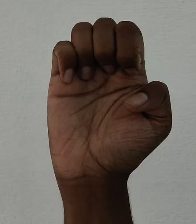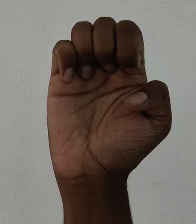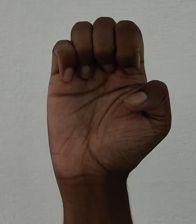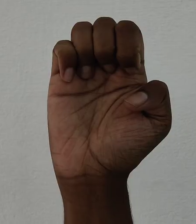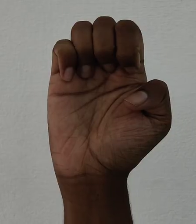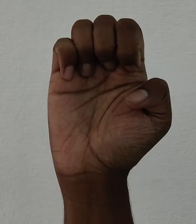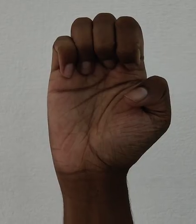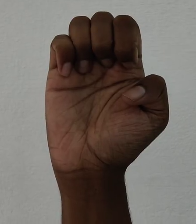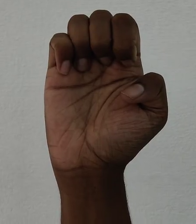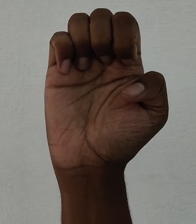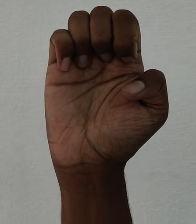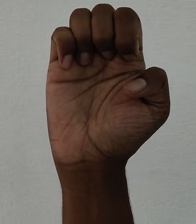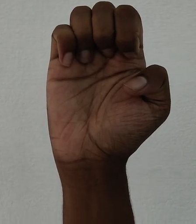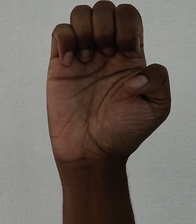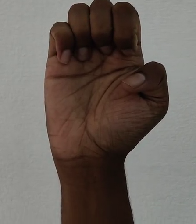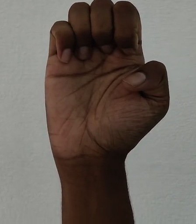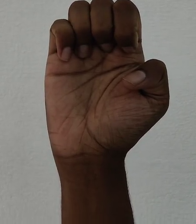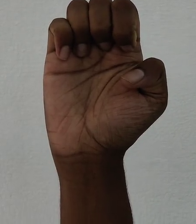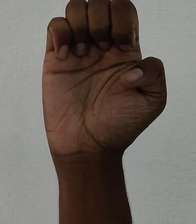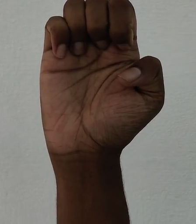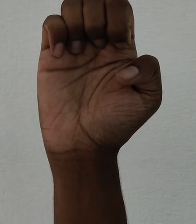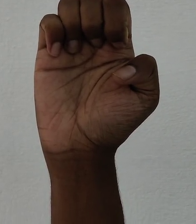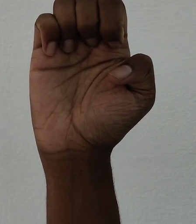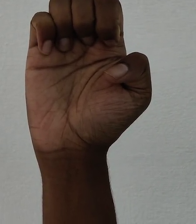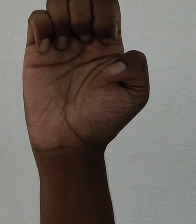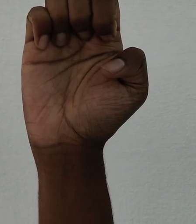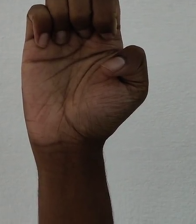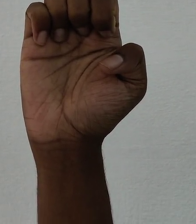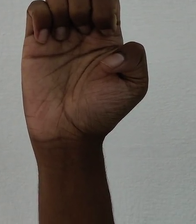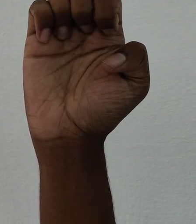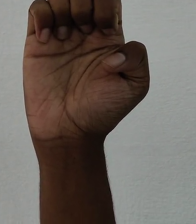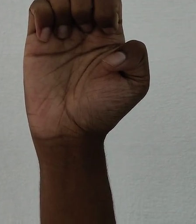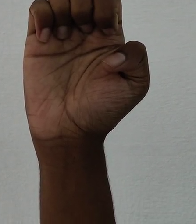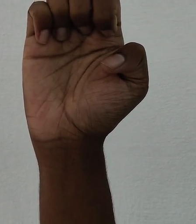ഇ